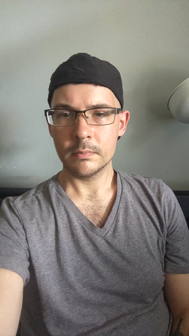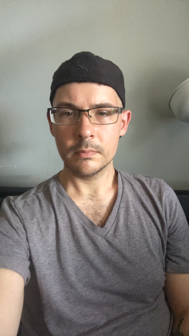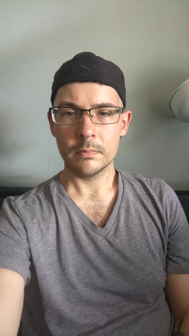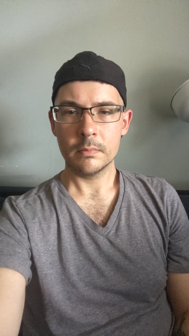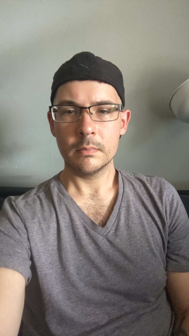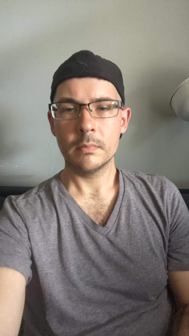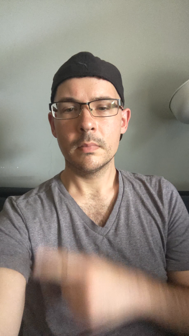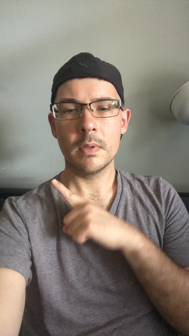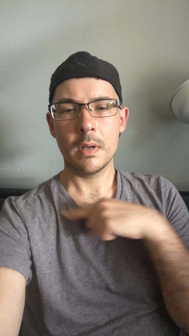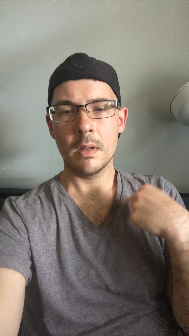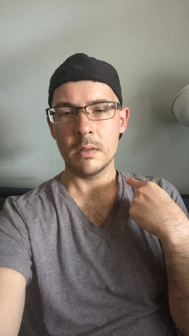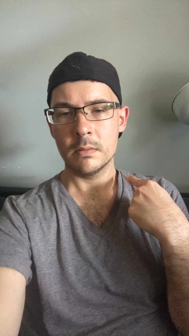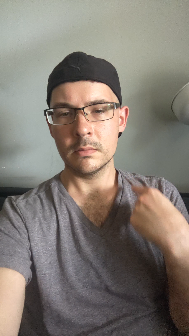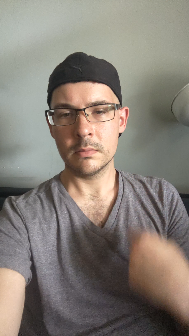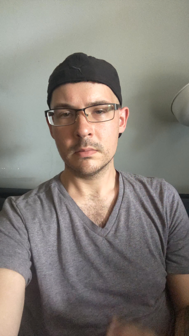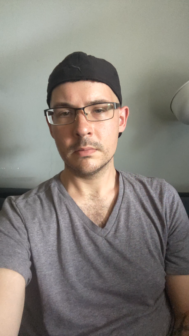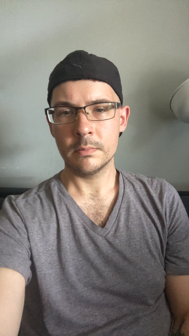necklace